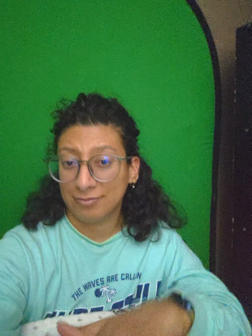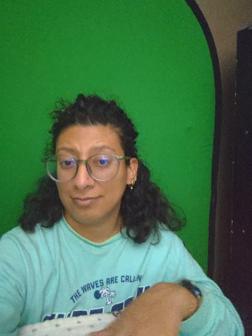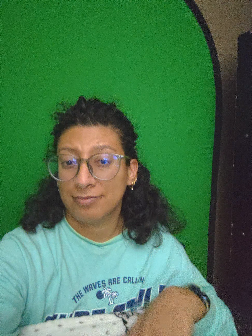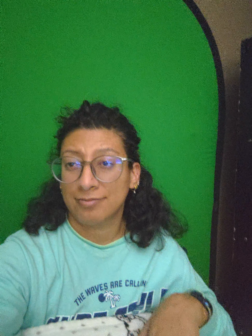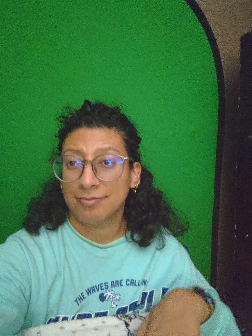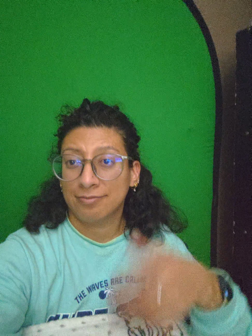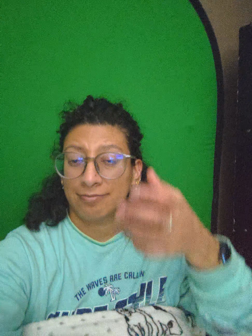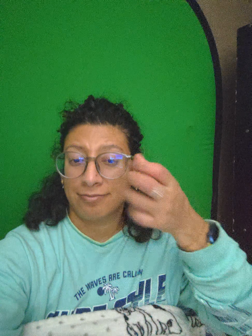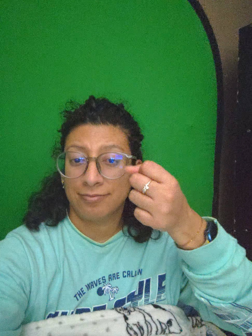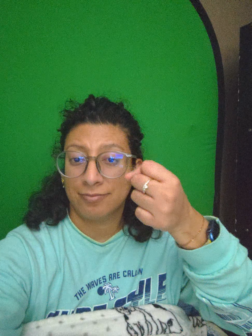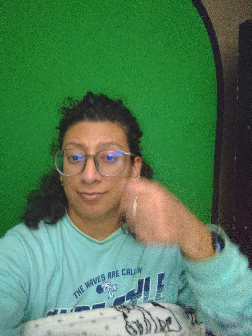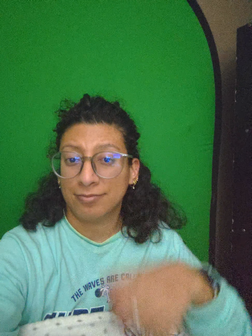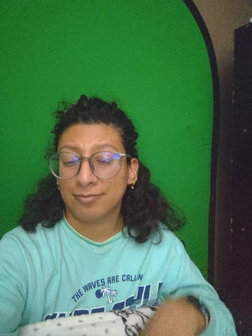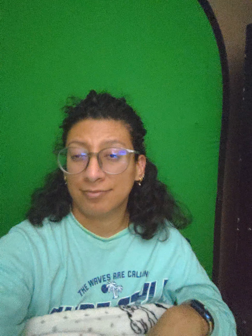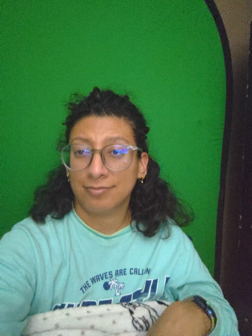milk